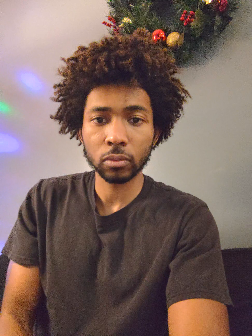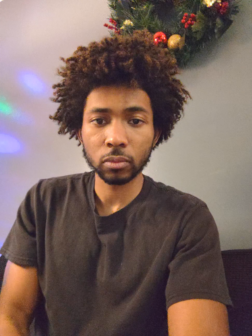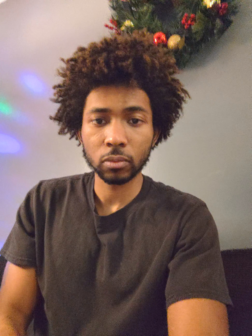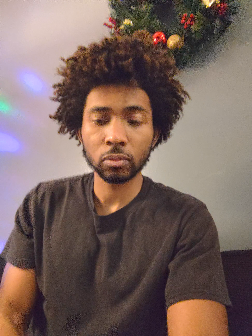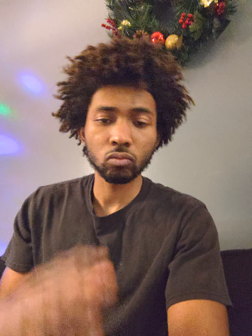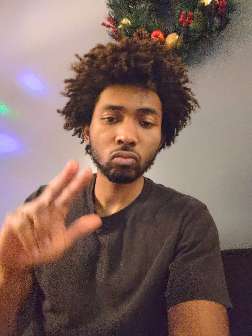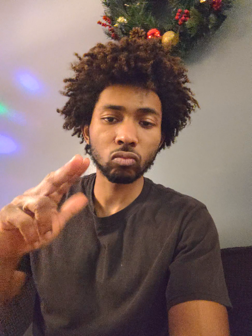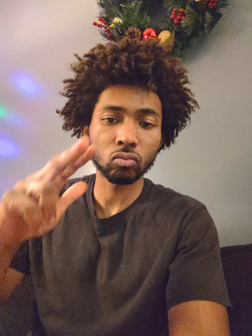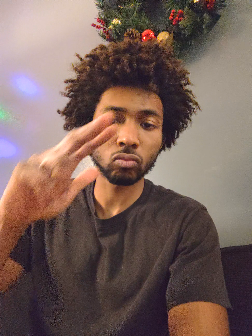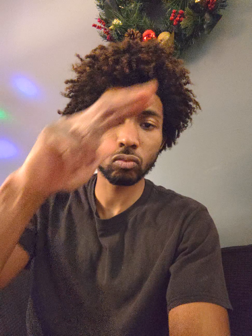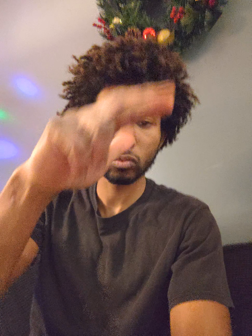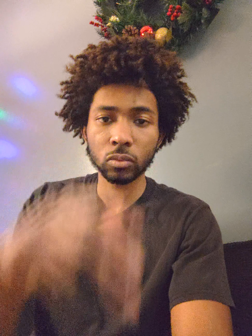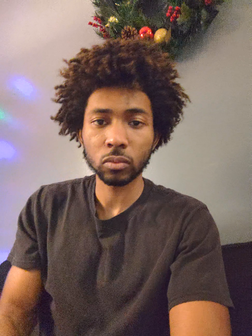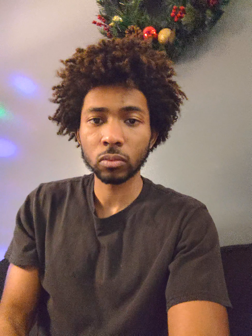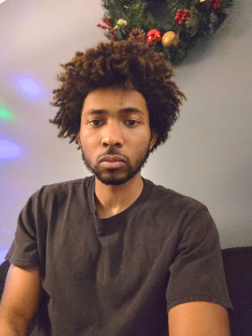helicopter